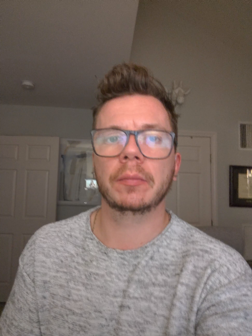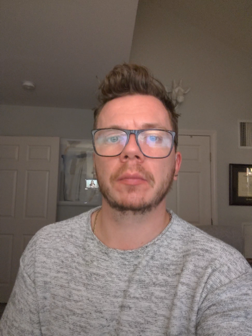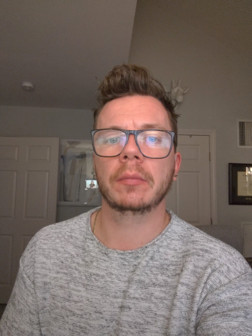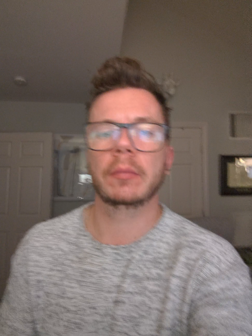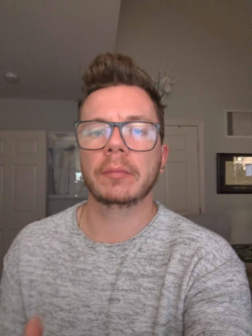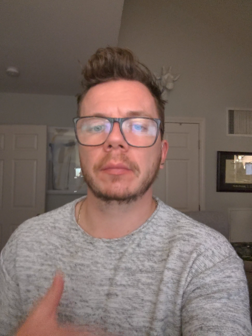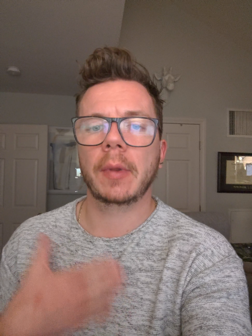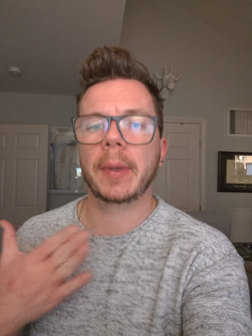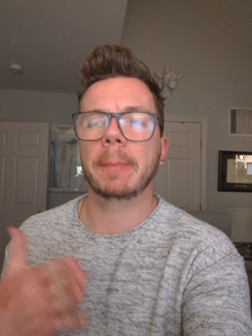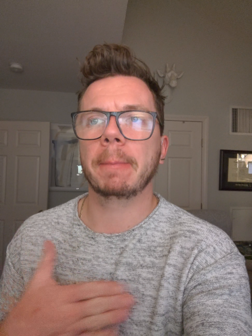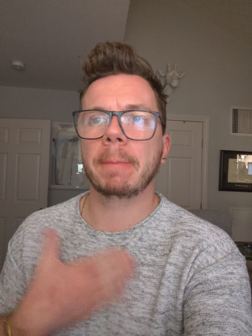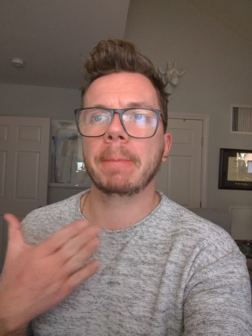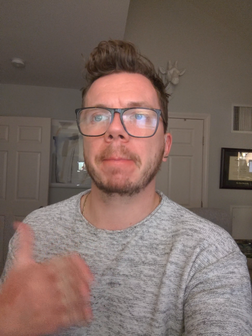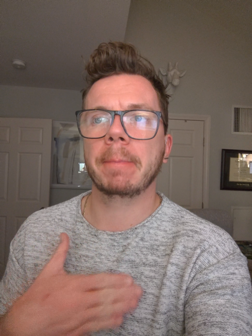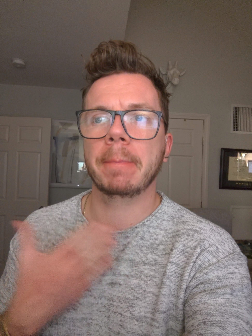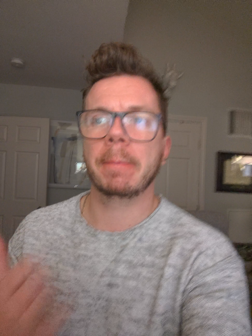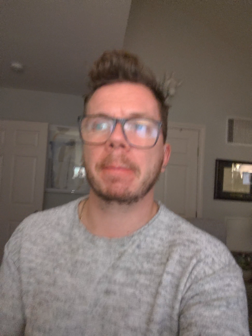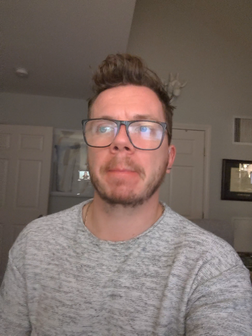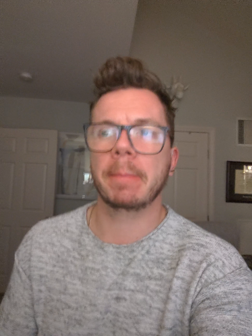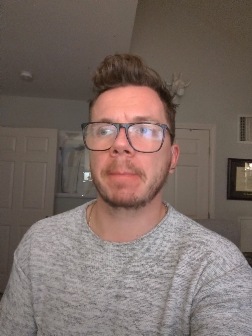happy